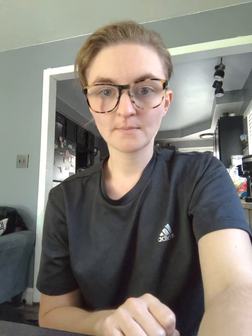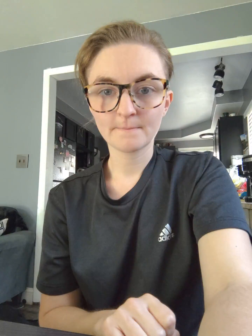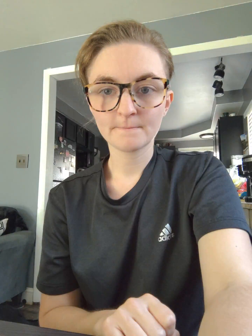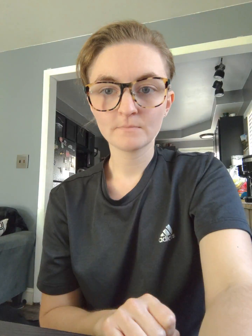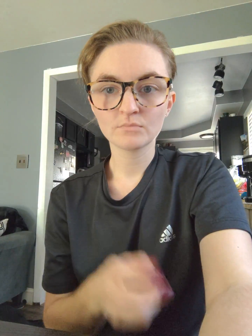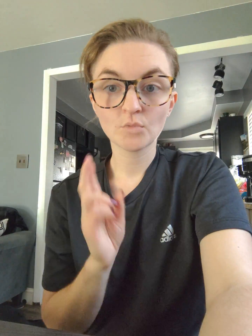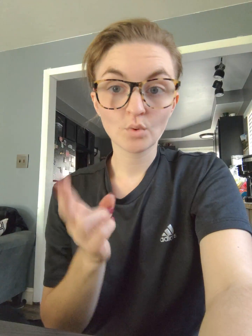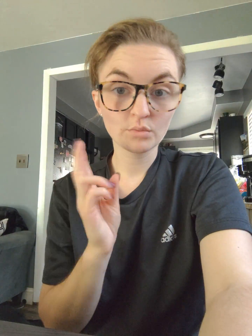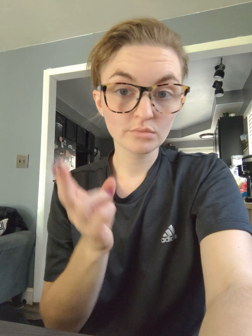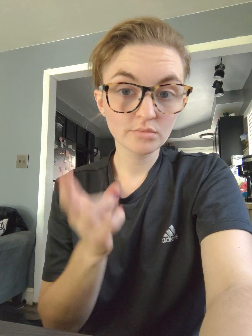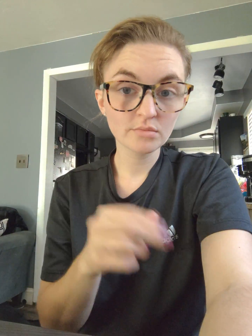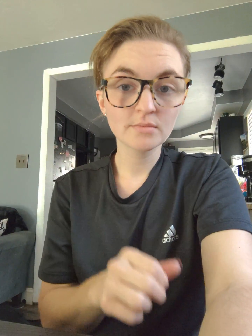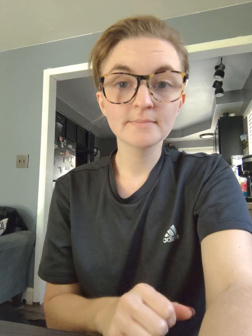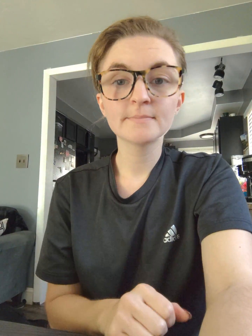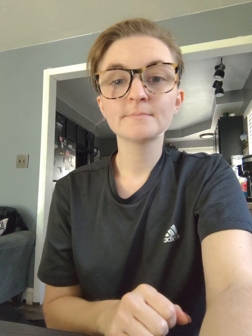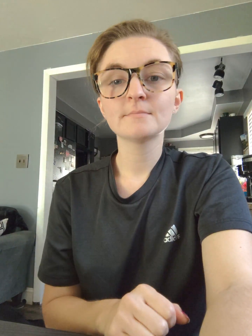hurry